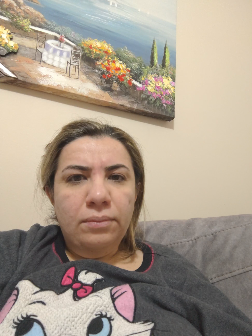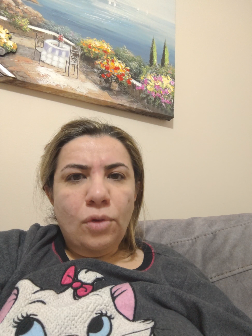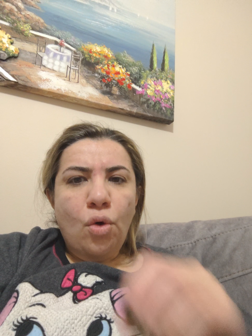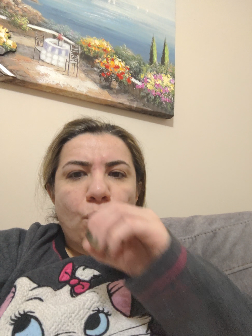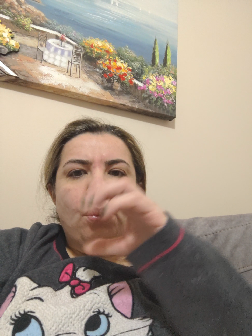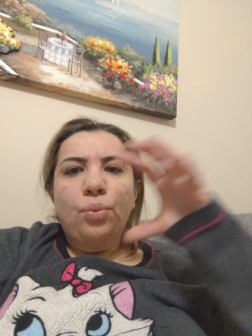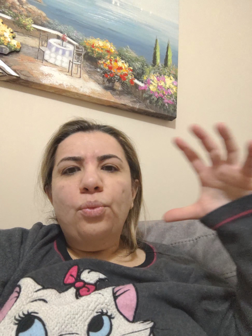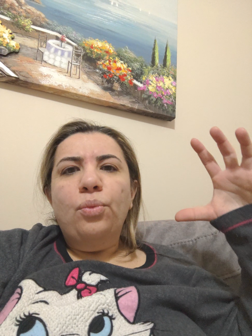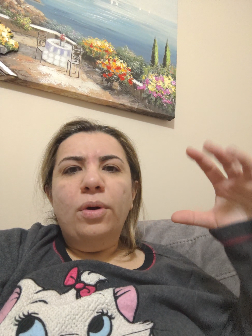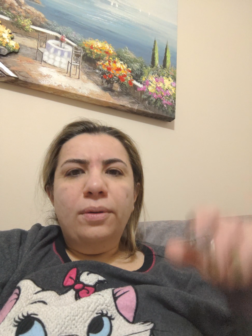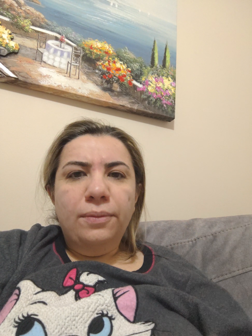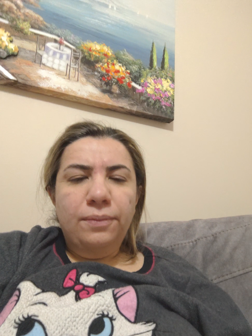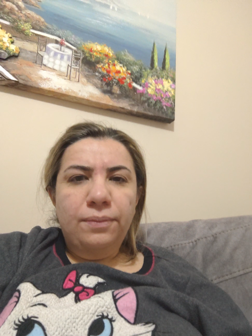balloon